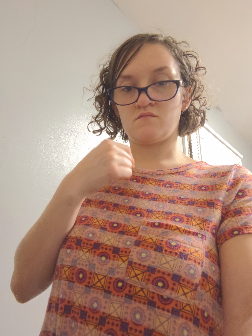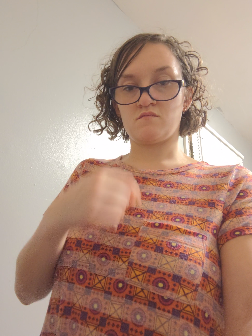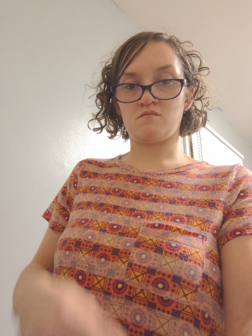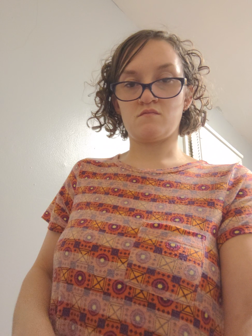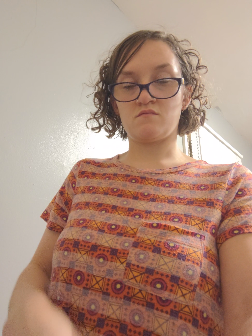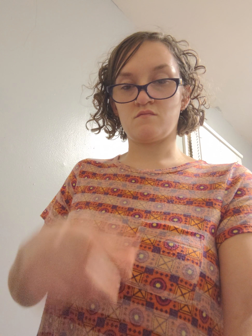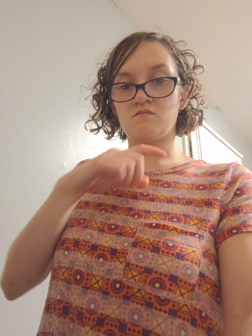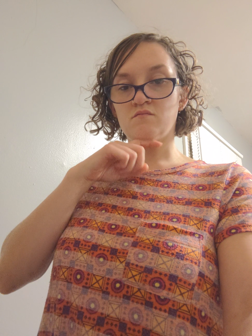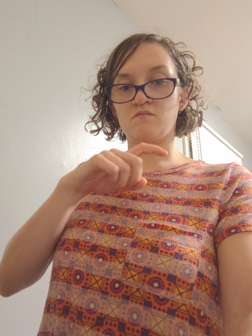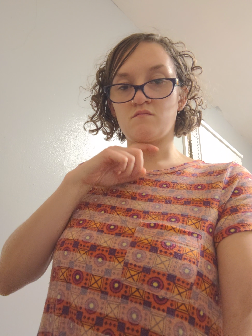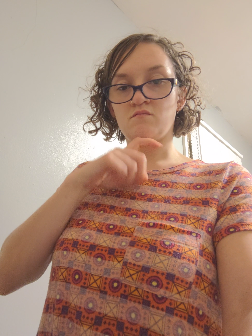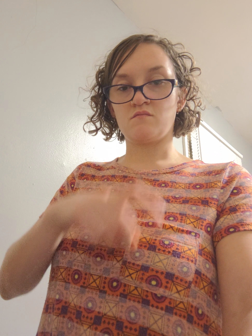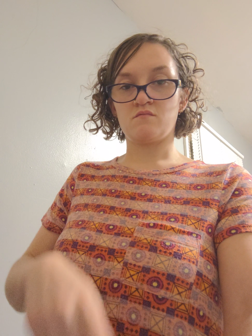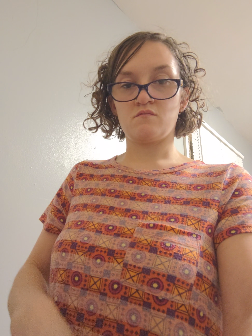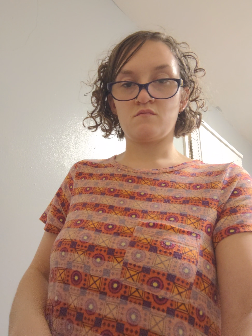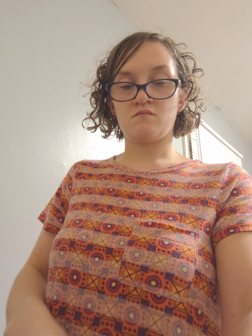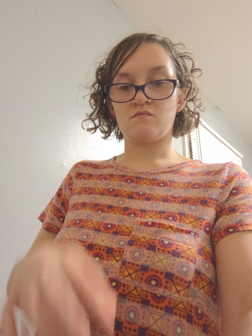garbage